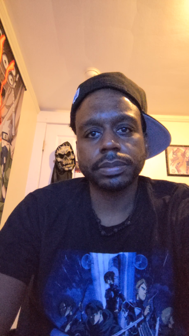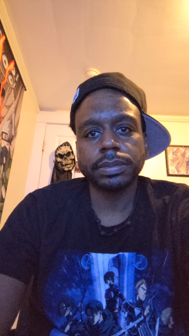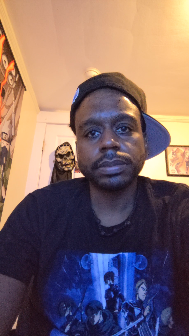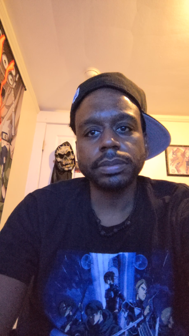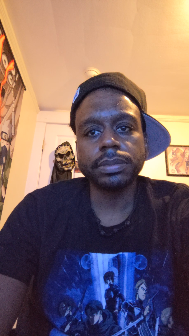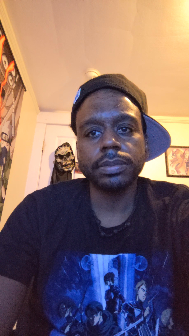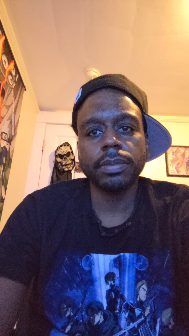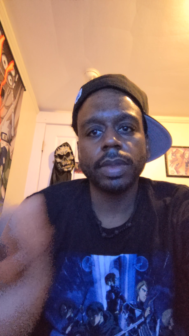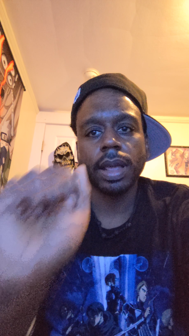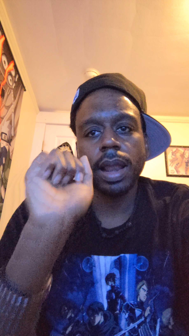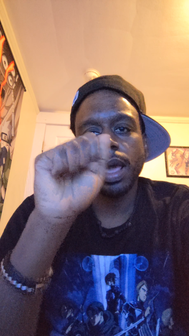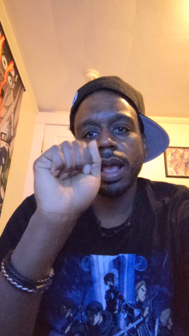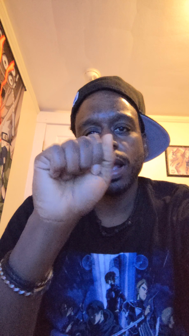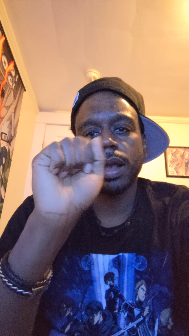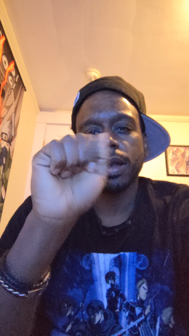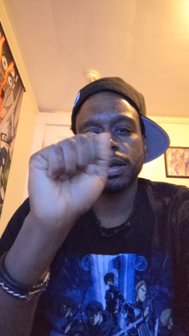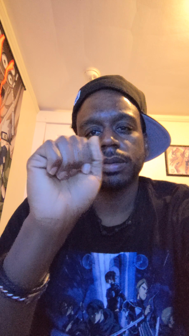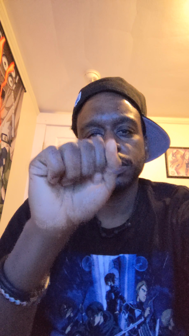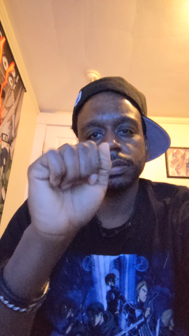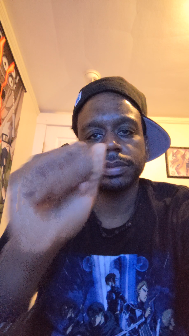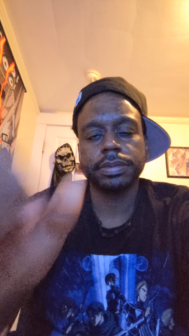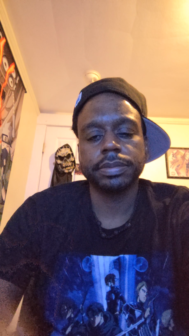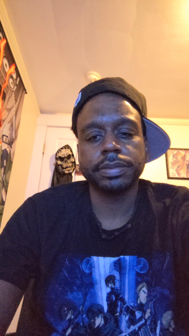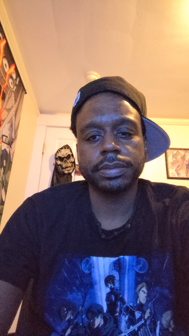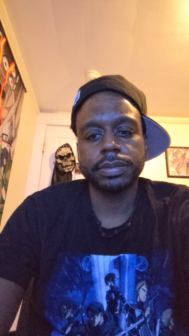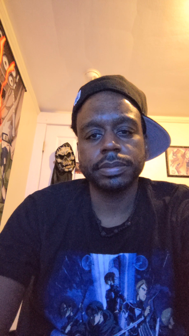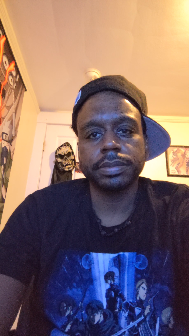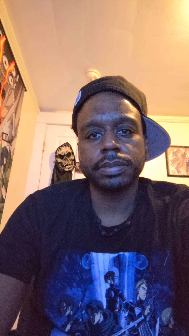knock